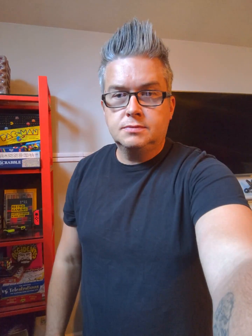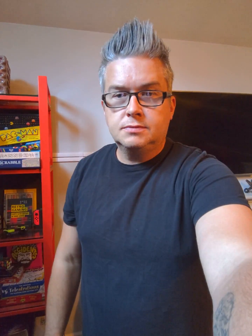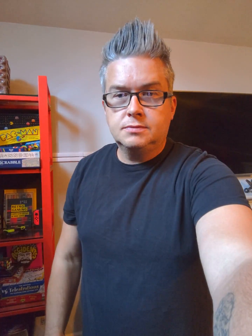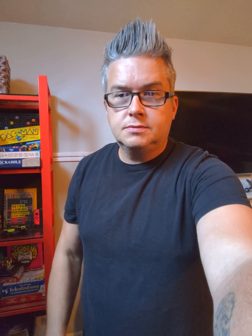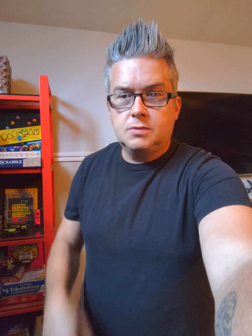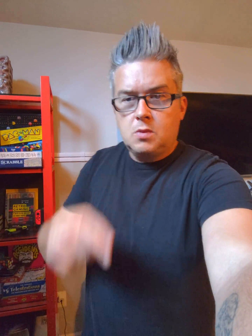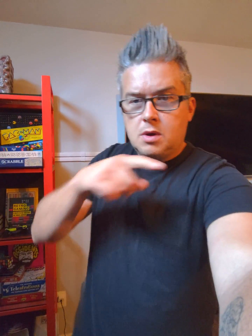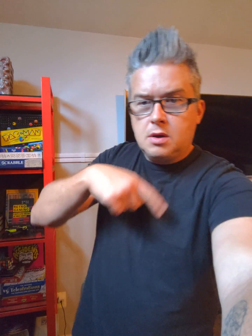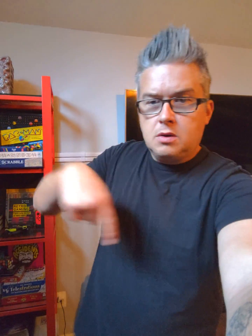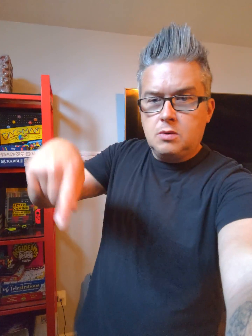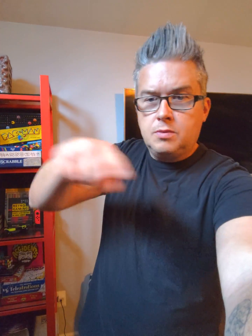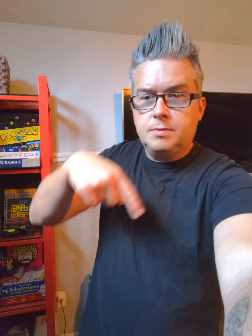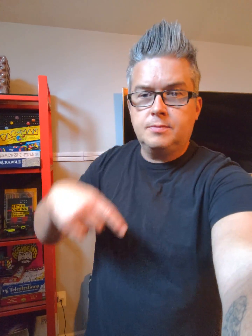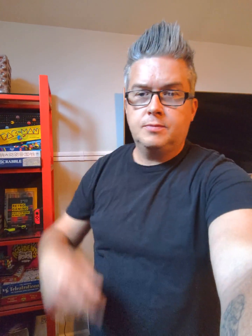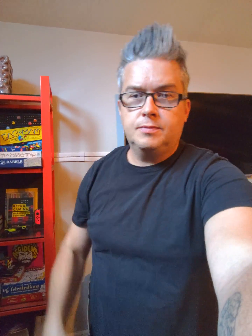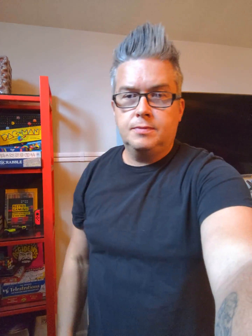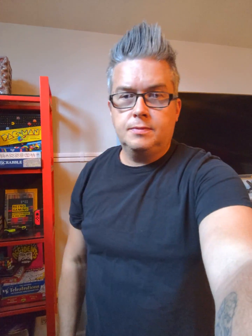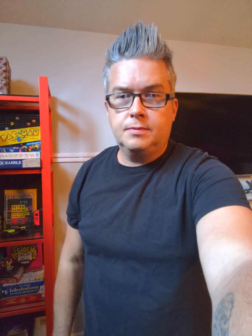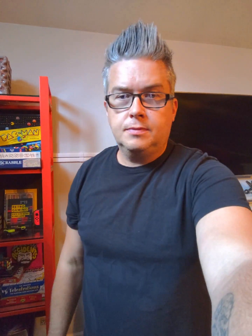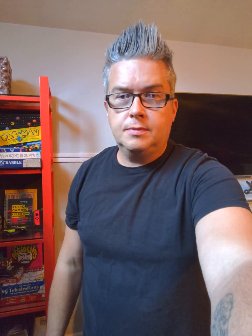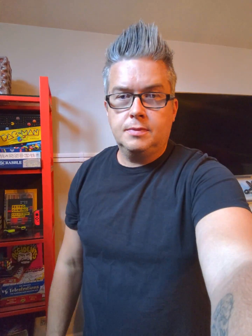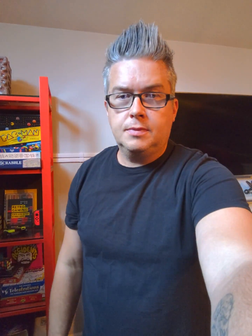around